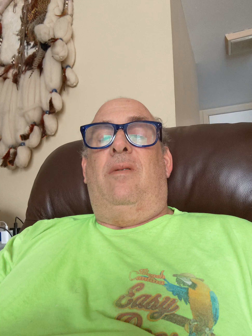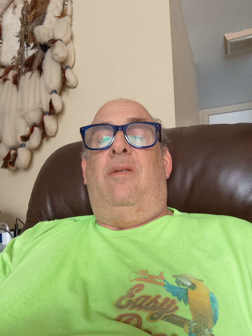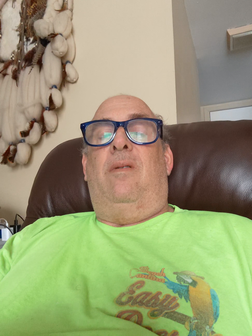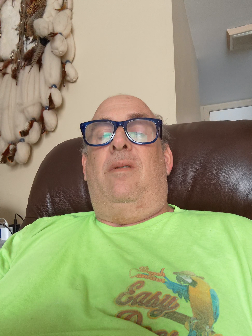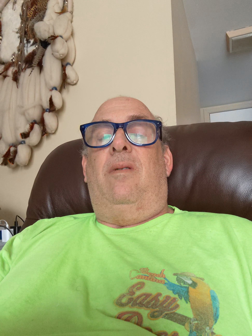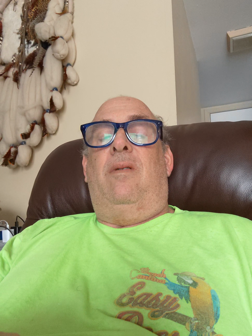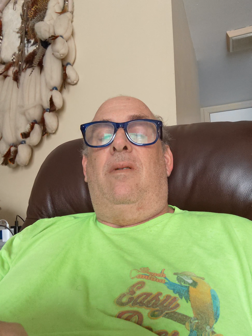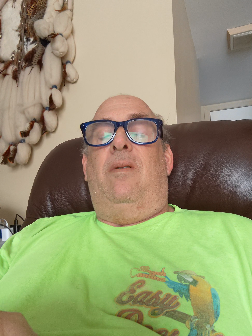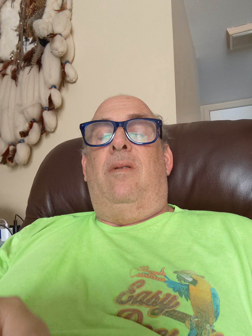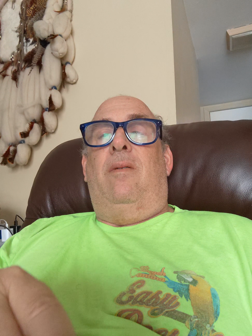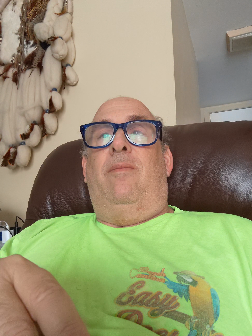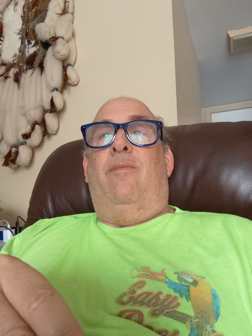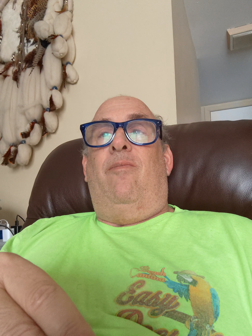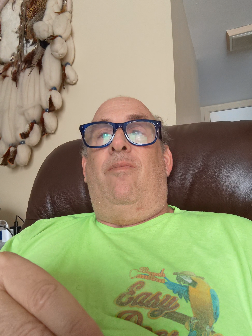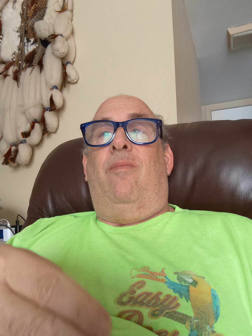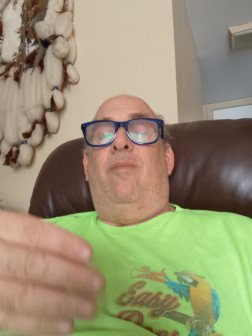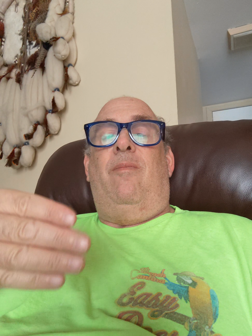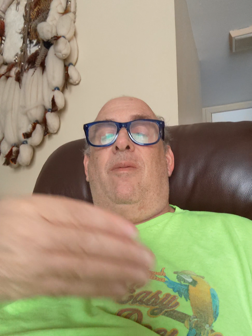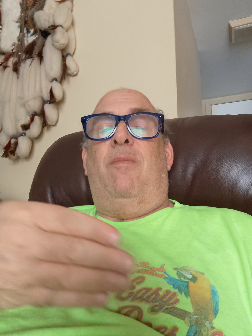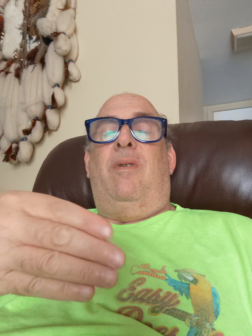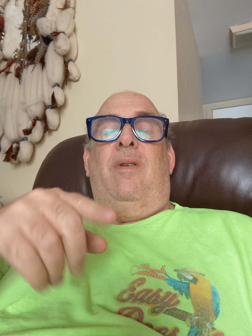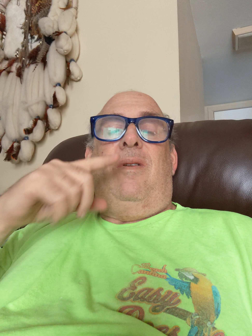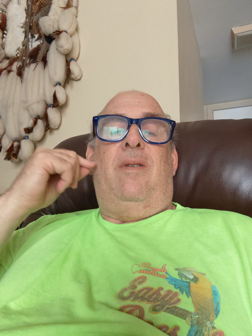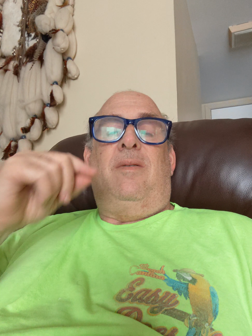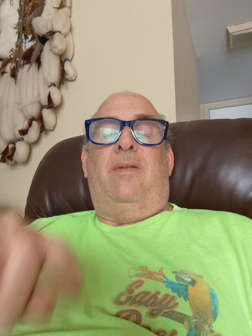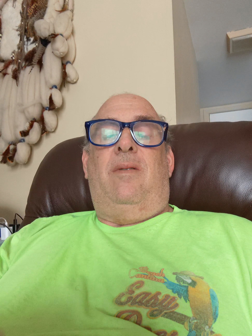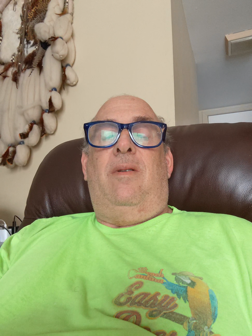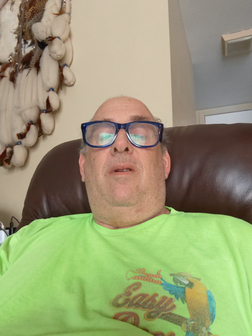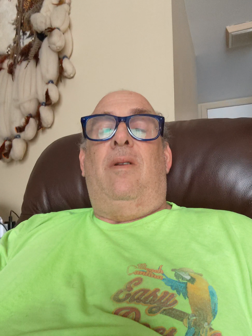kitty